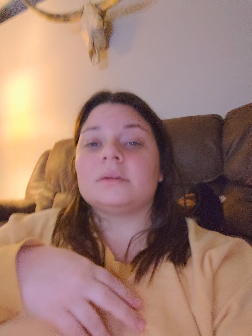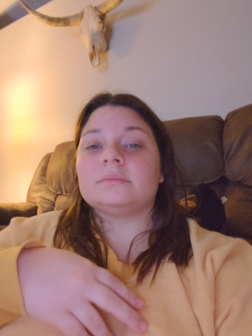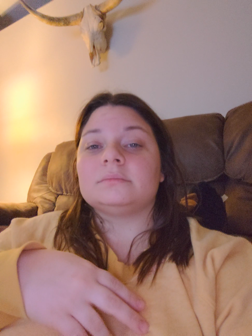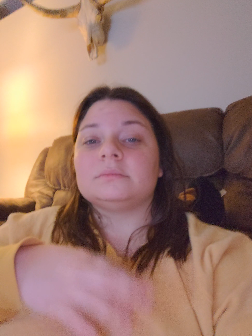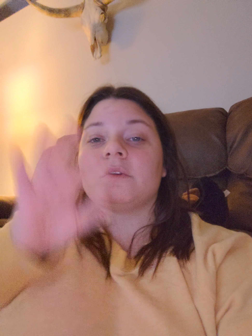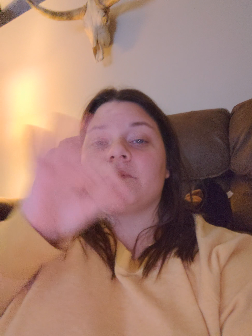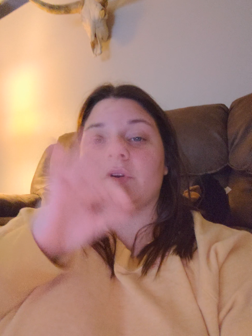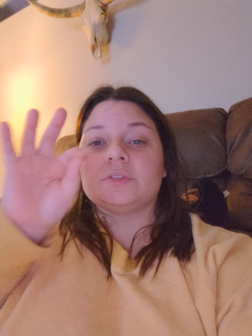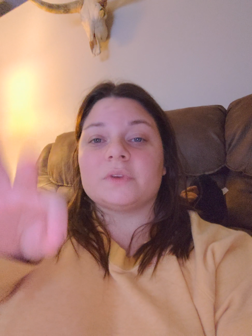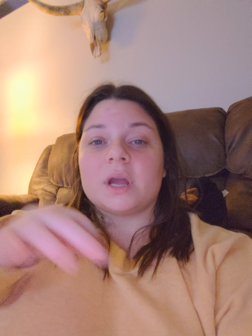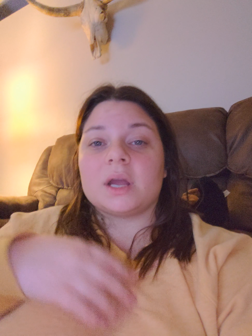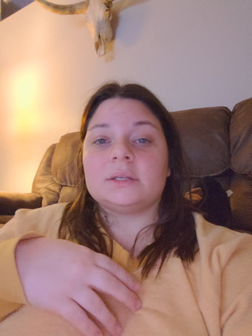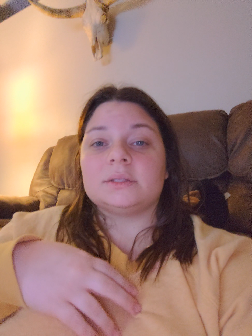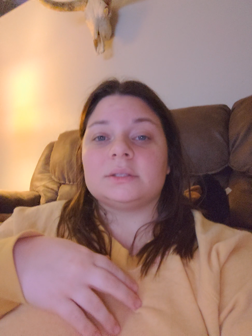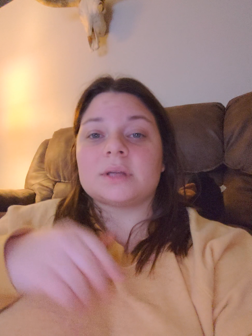french fries